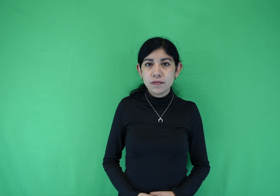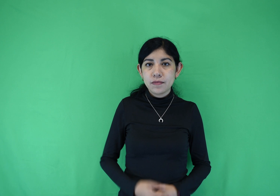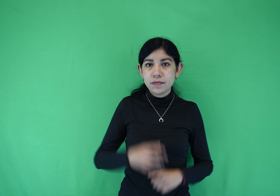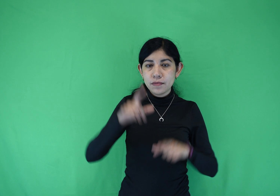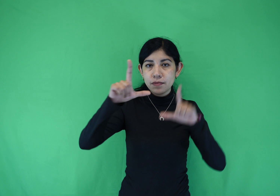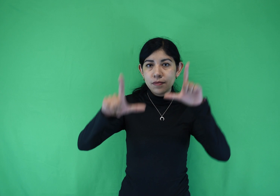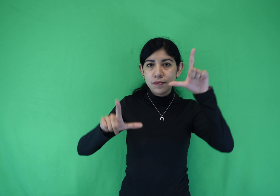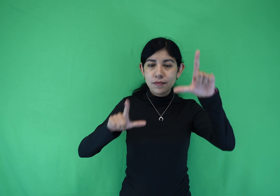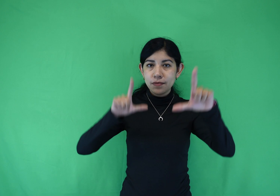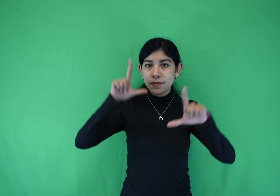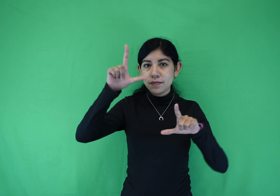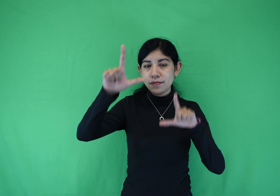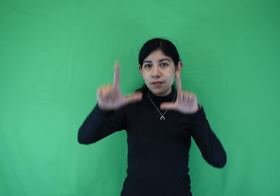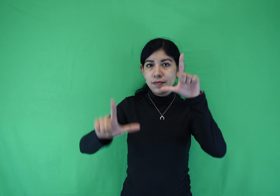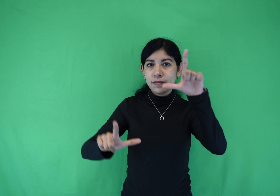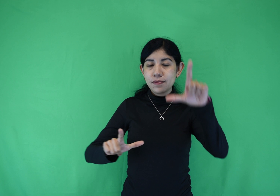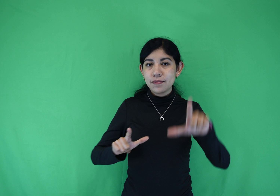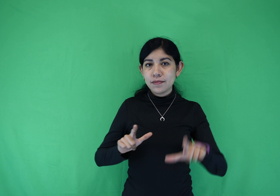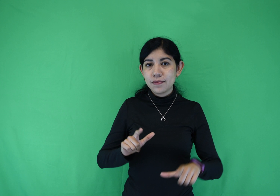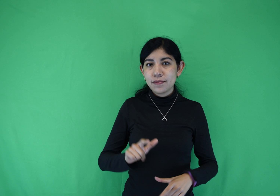LSM